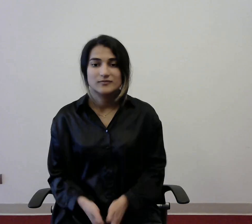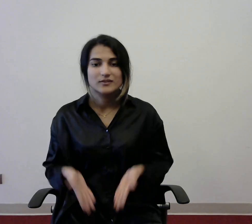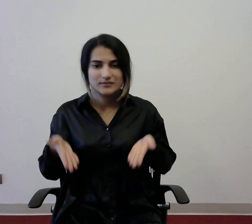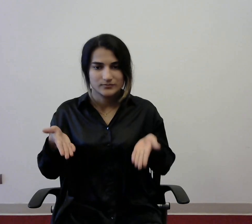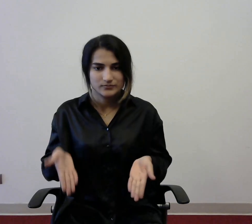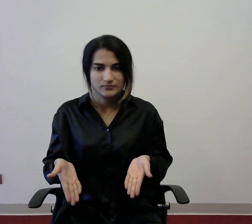burda